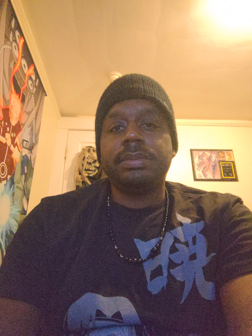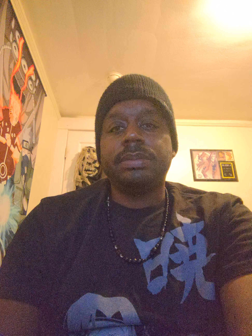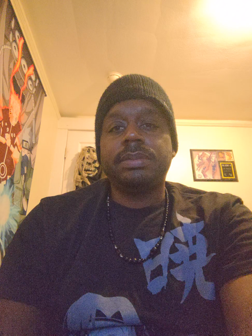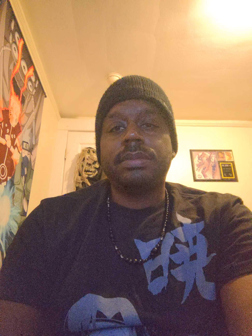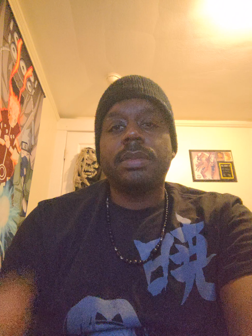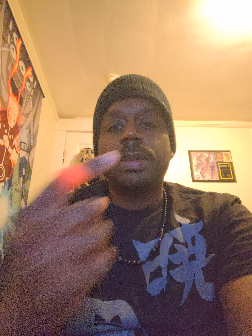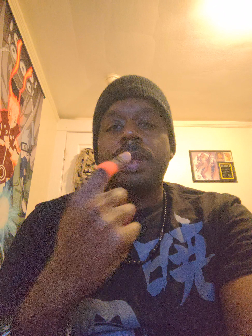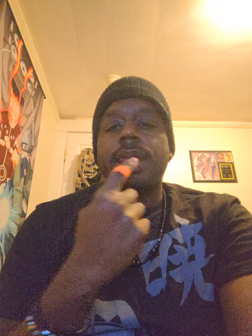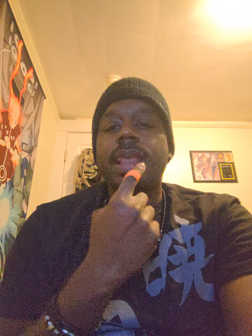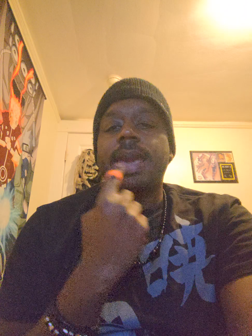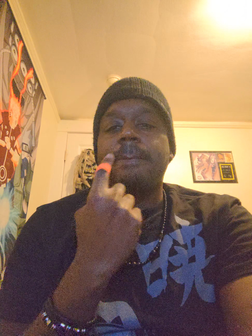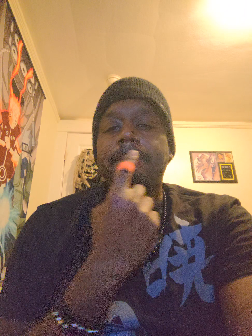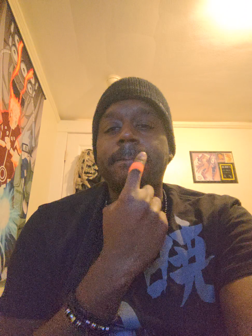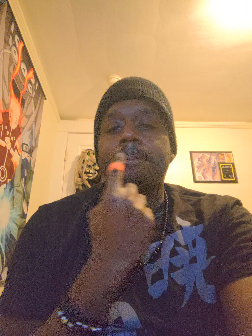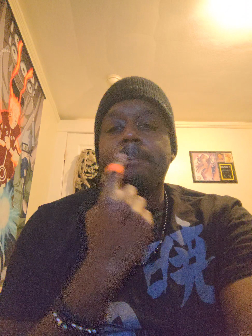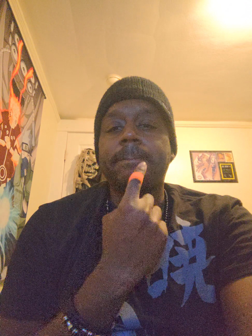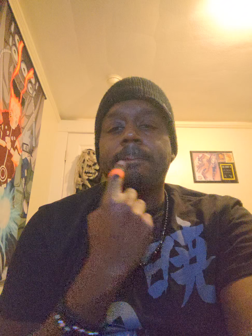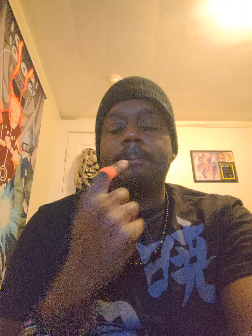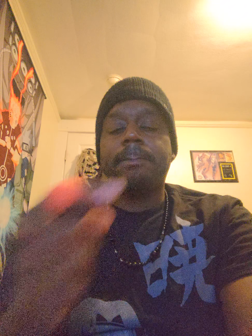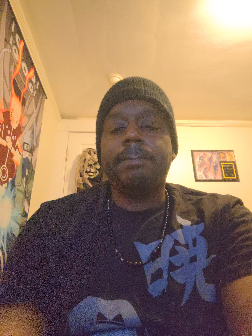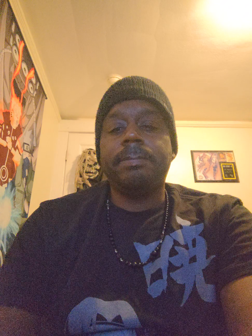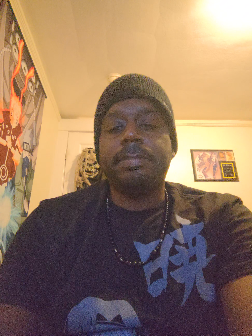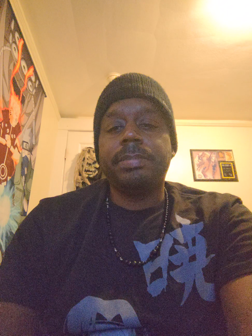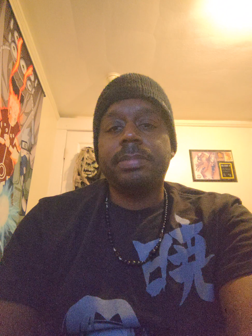lips